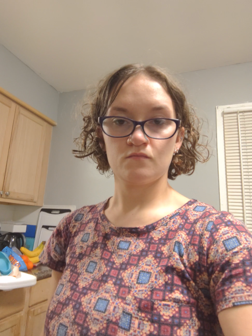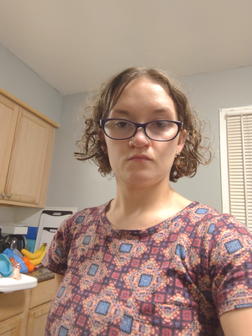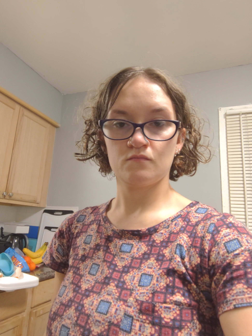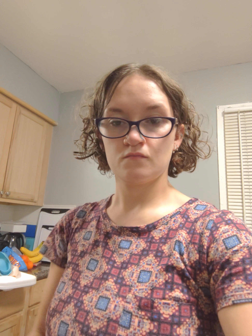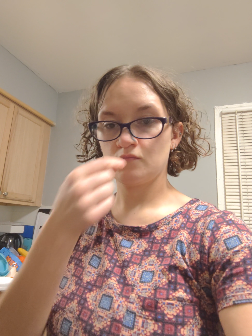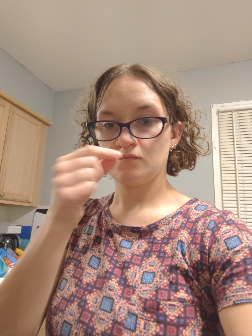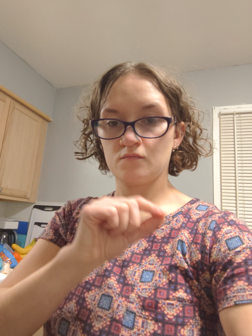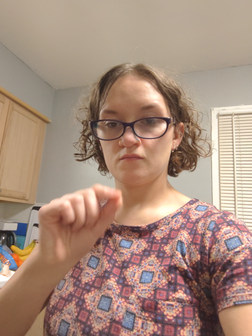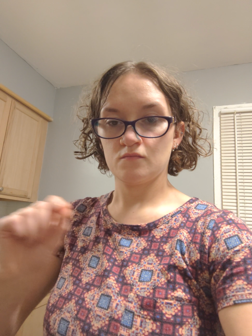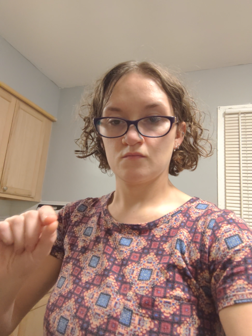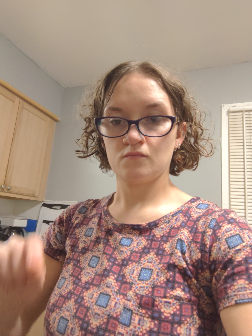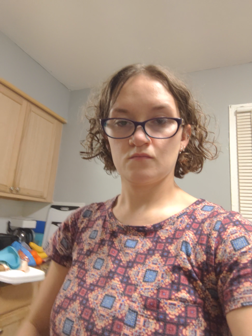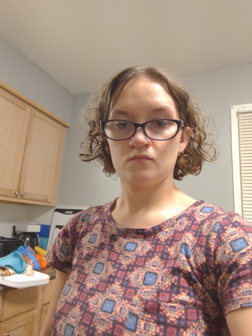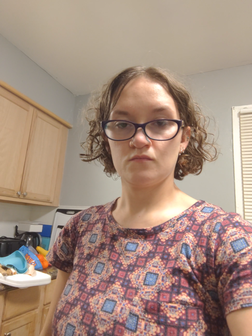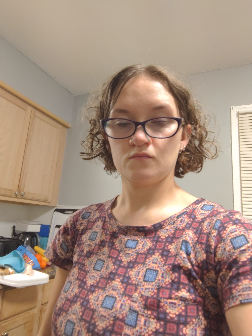pencil